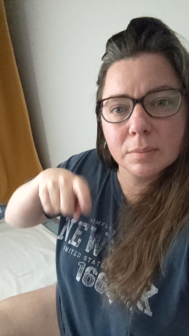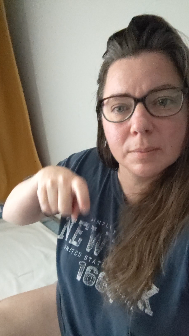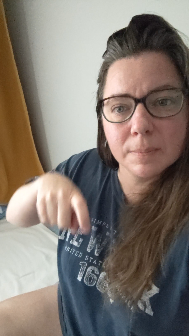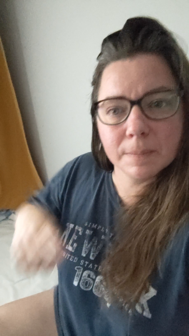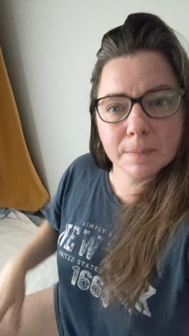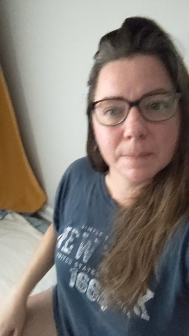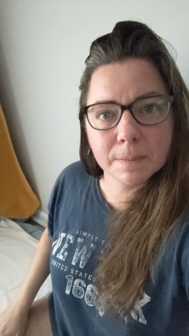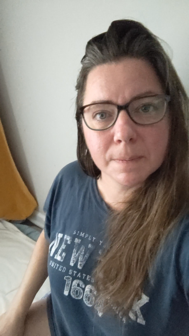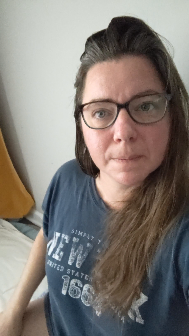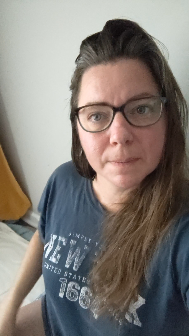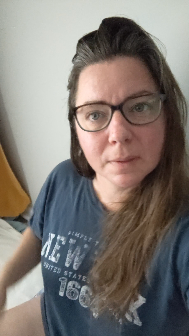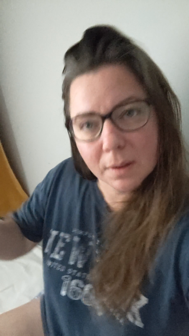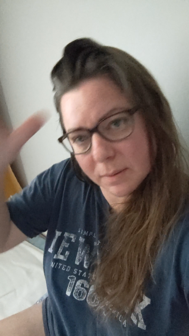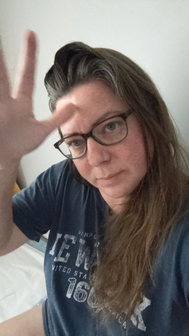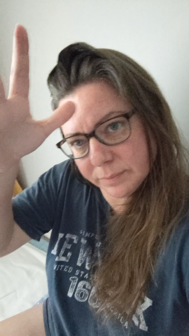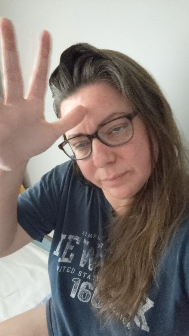daddy